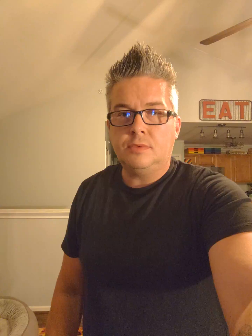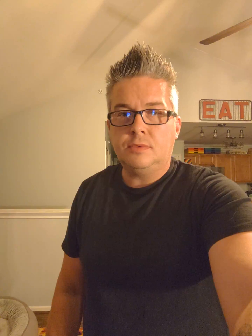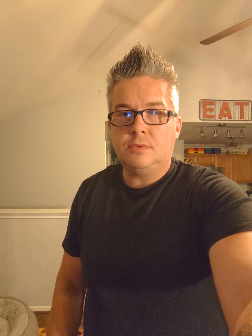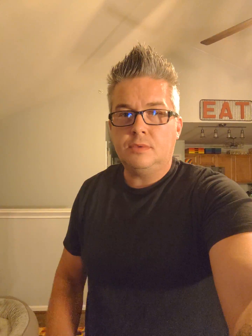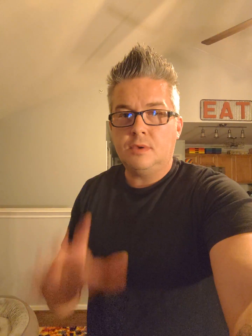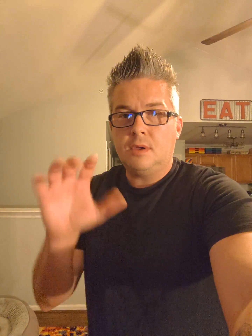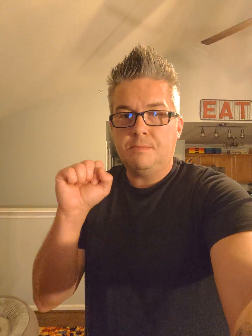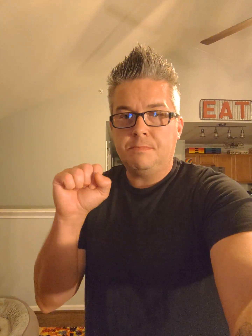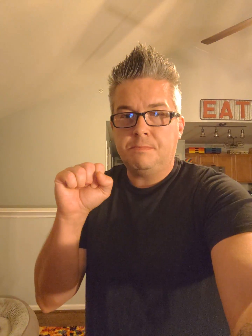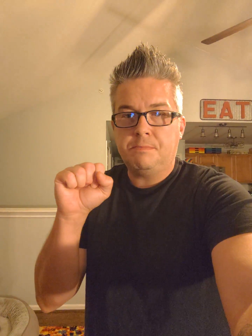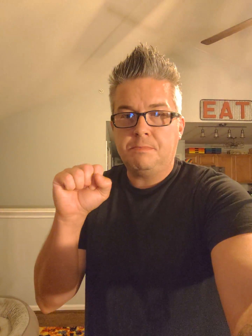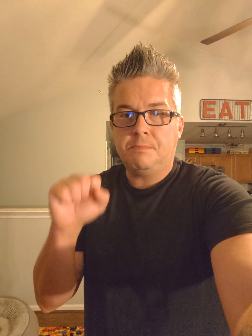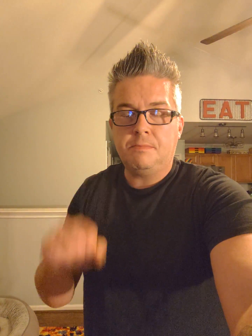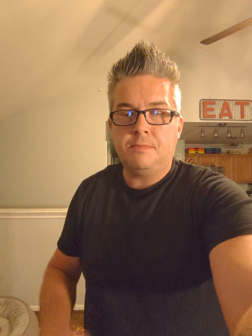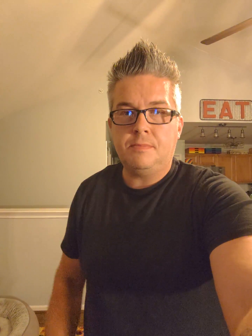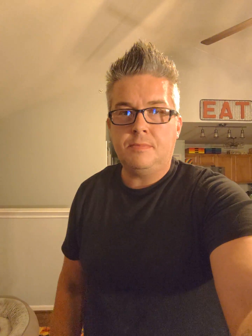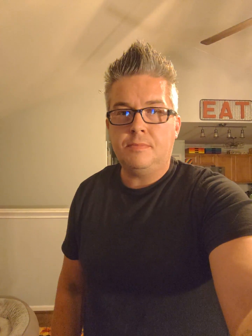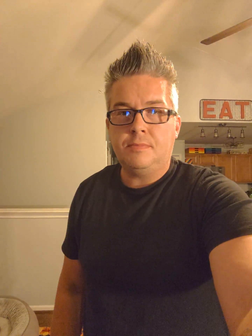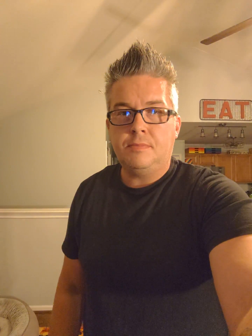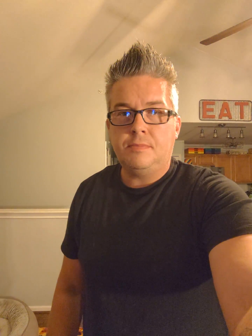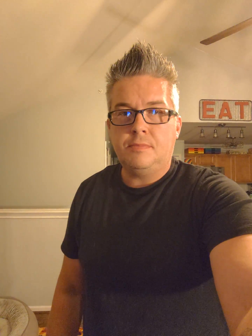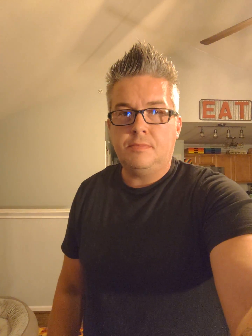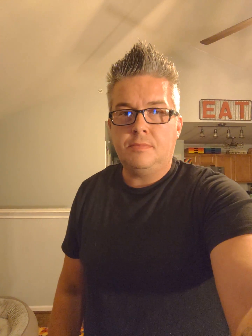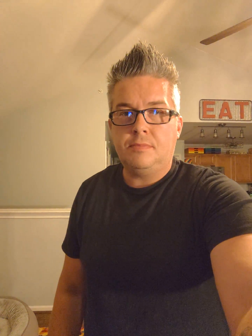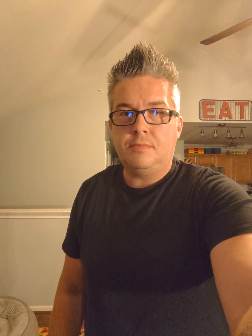catch